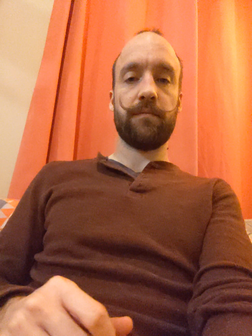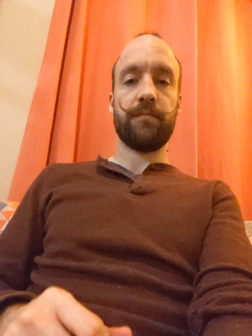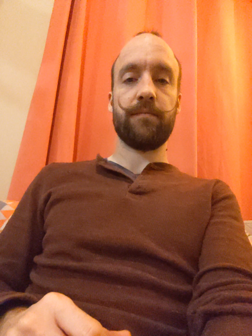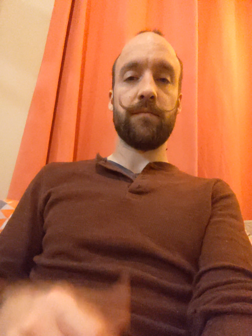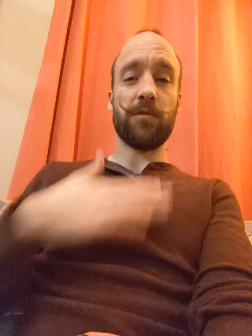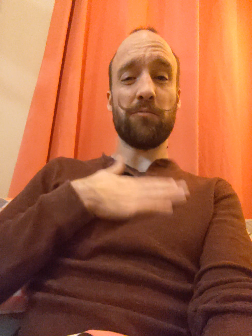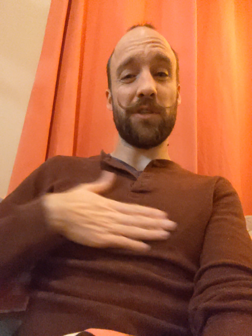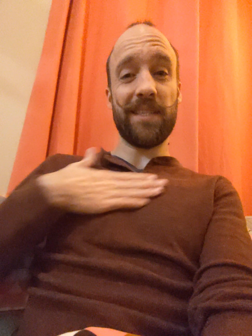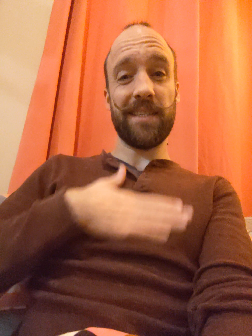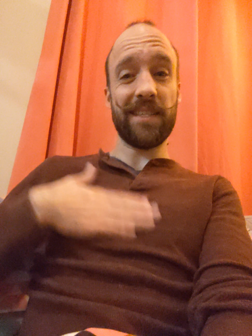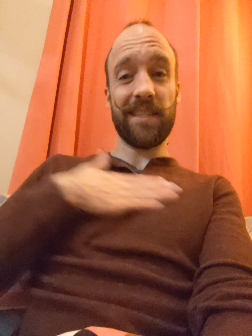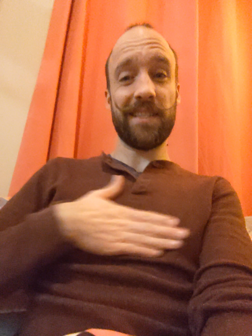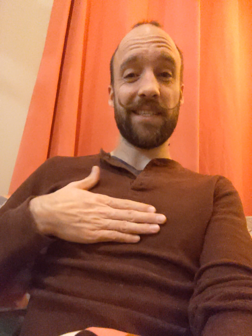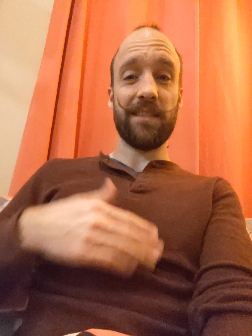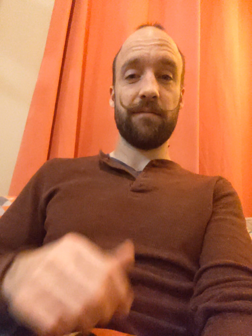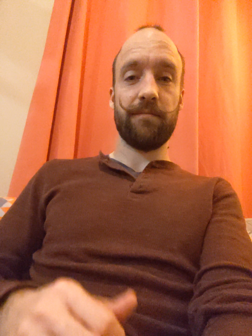please